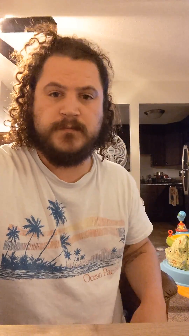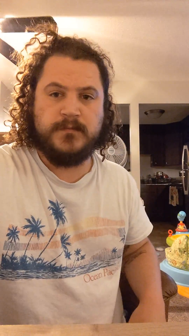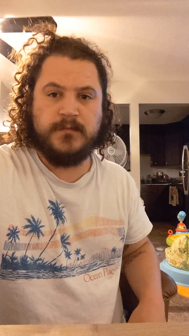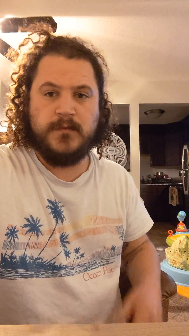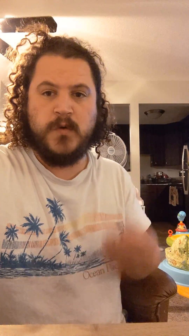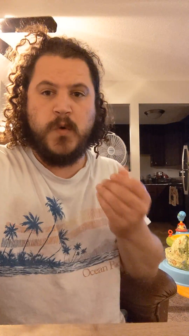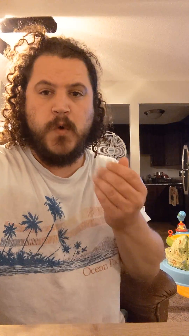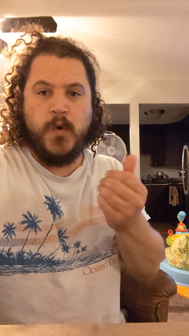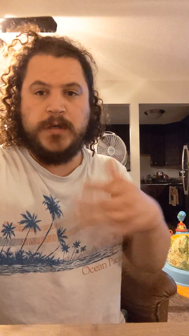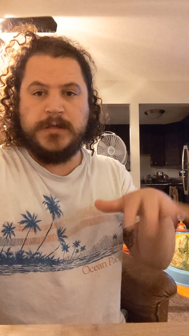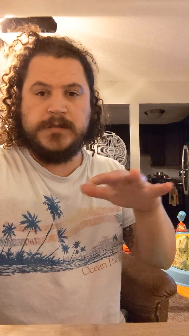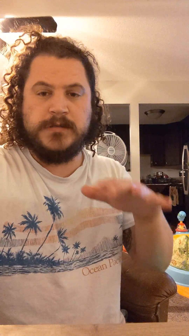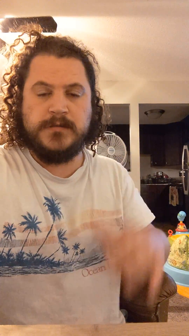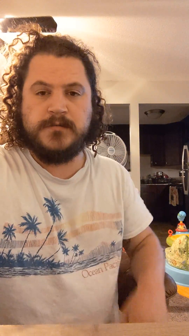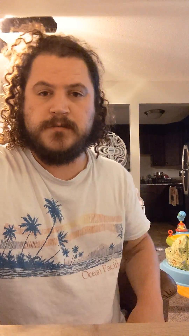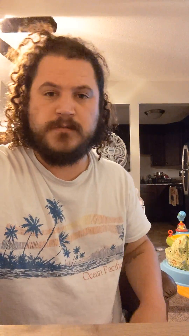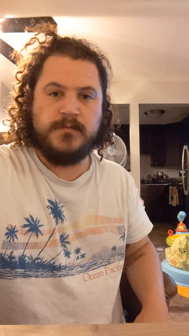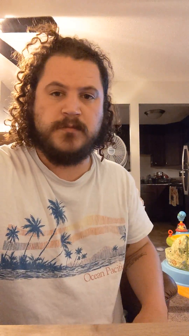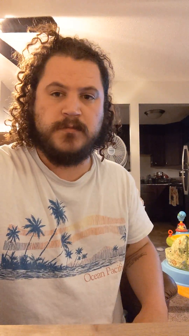garden